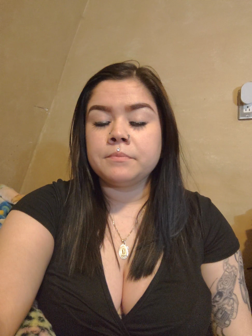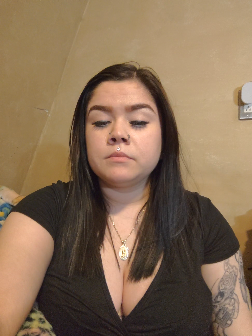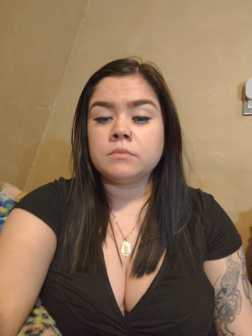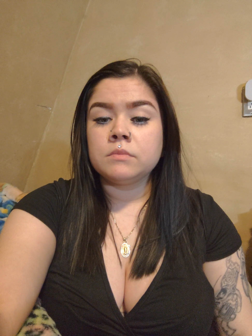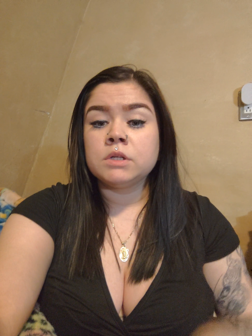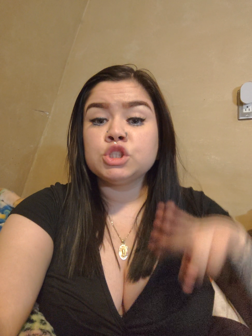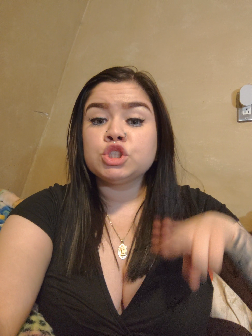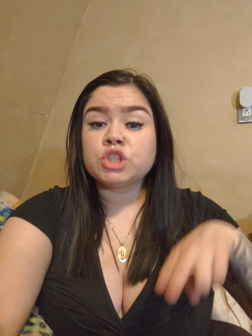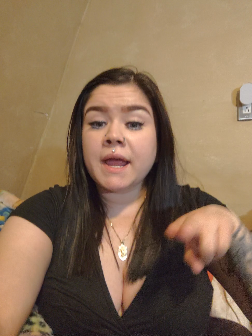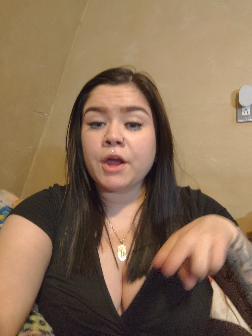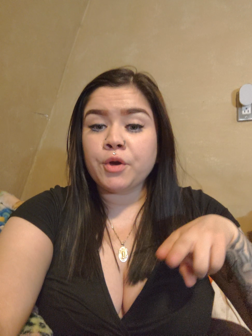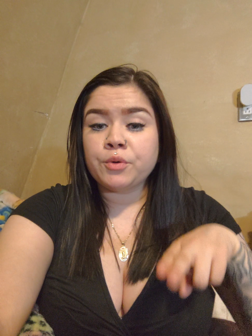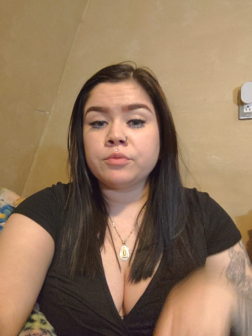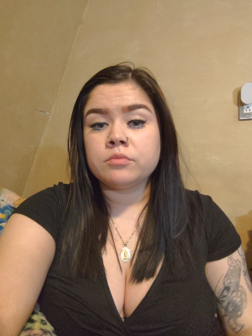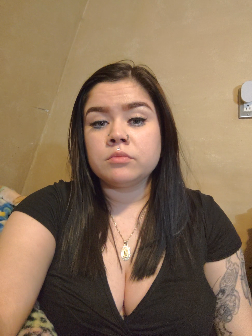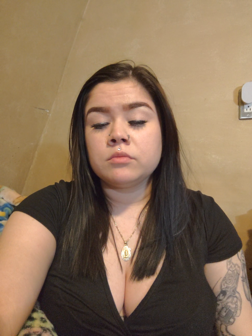chair